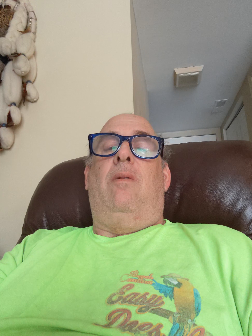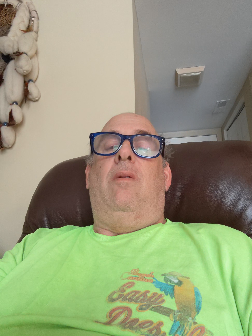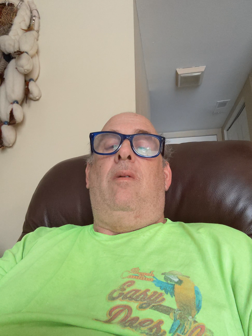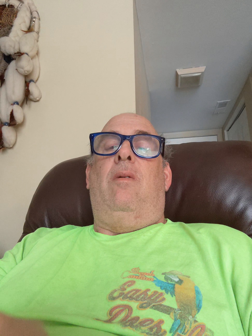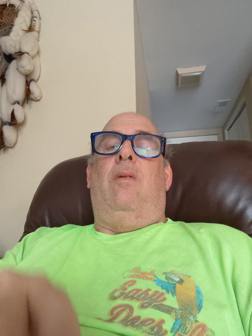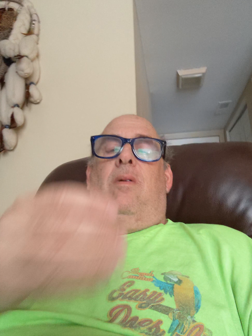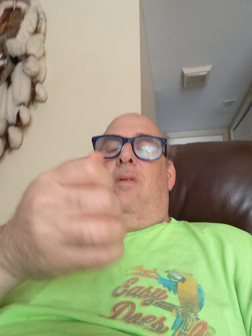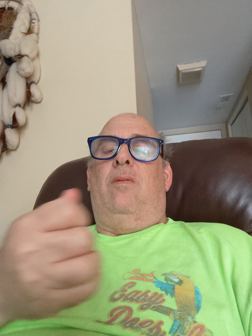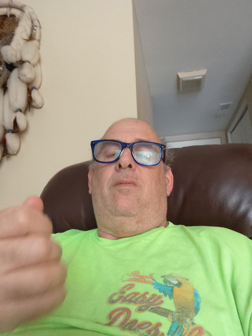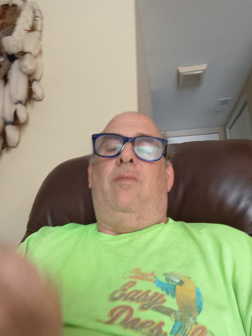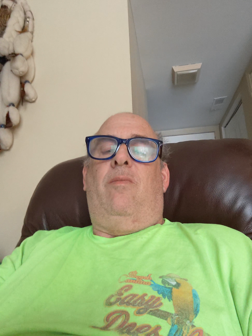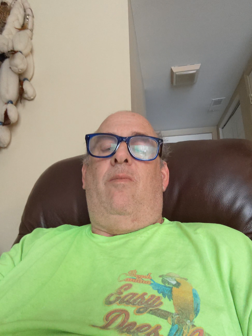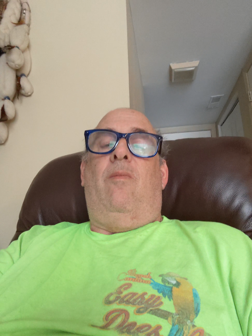drawer